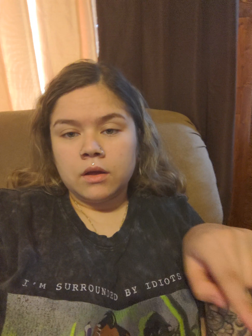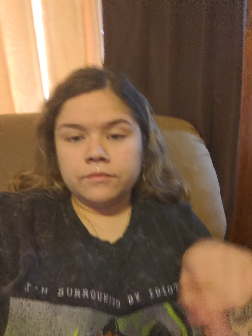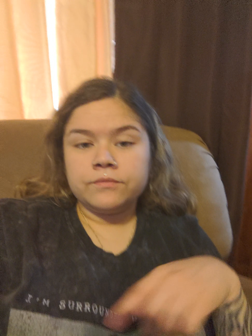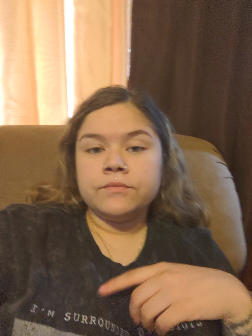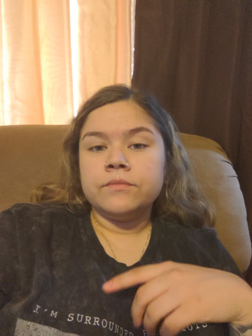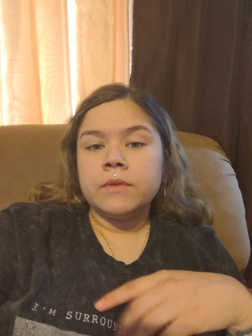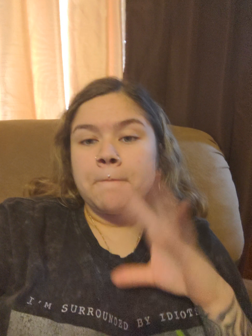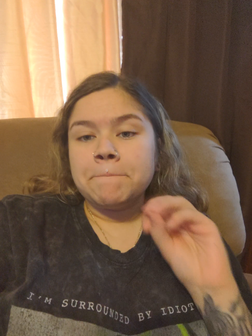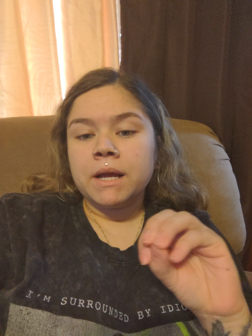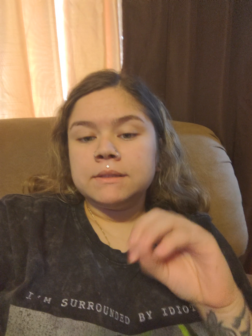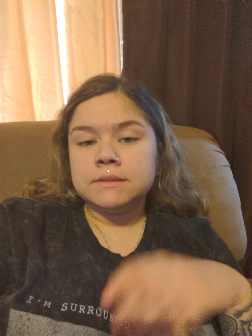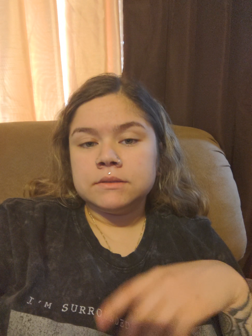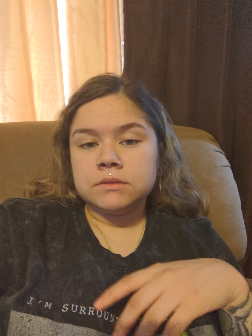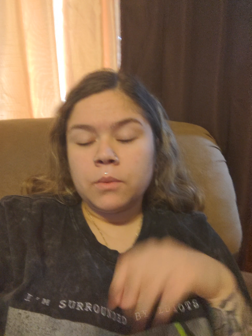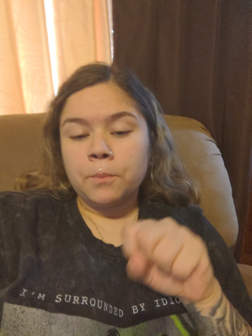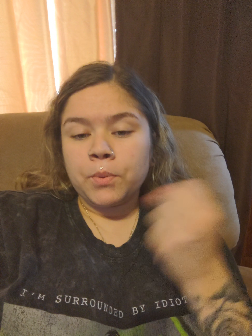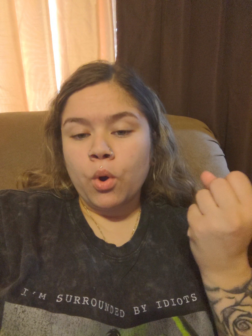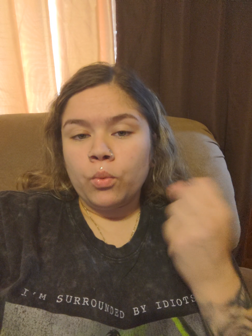bite